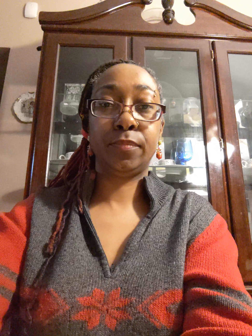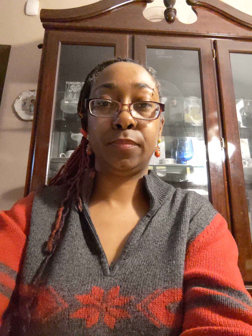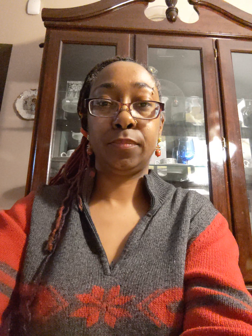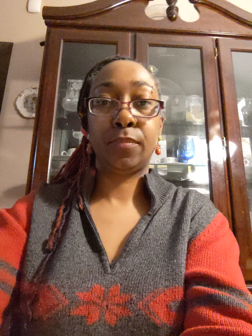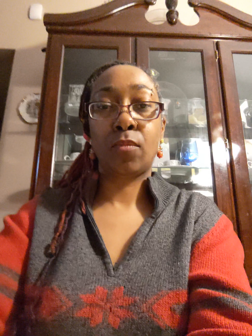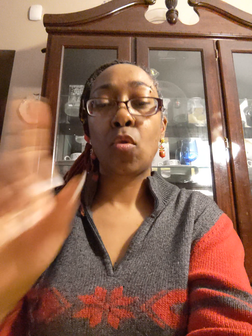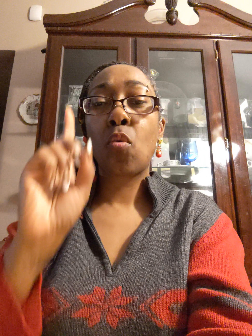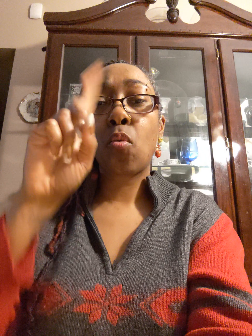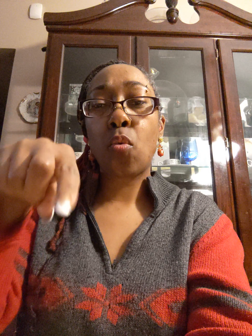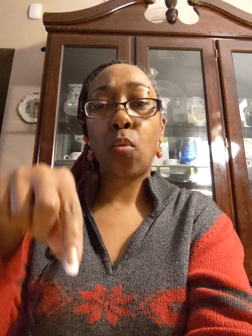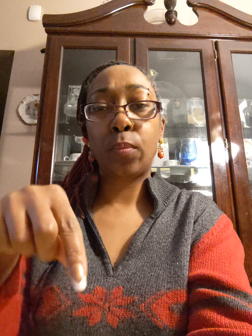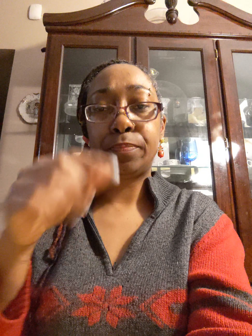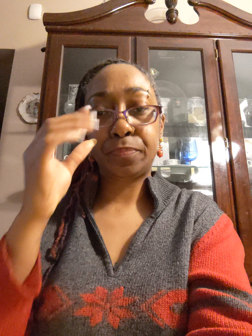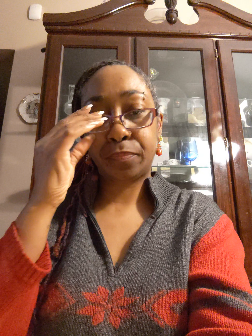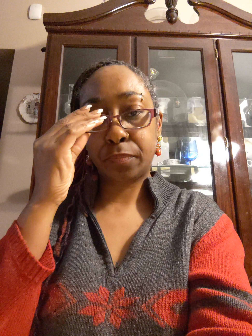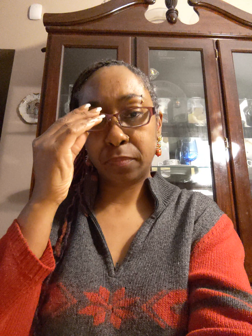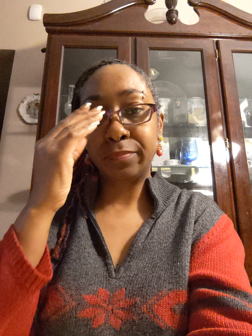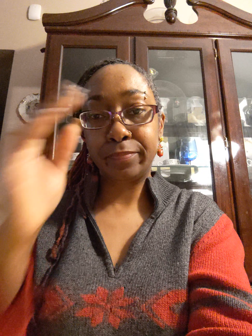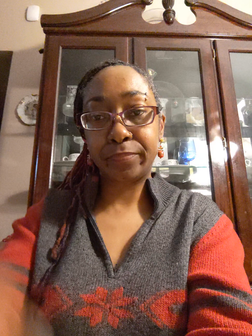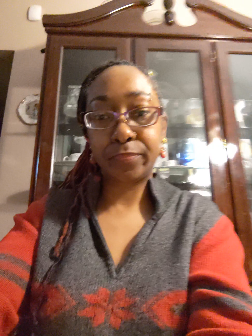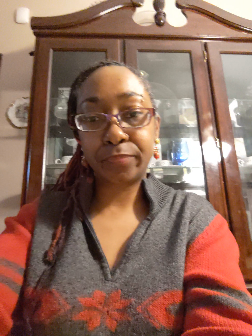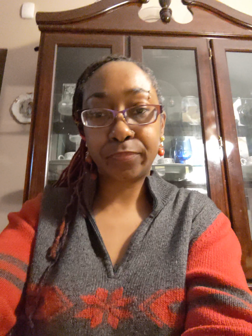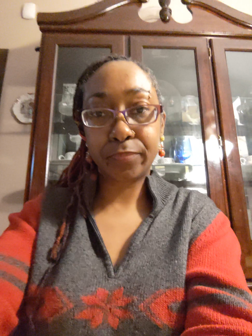go